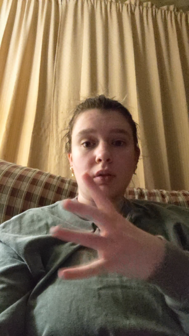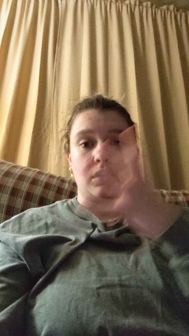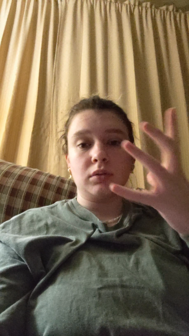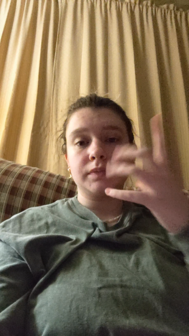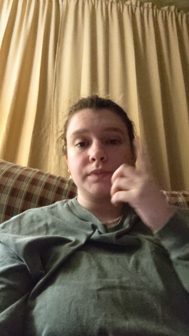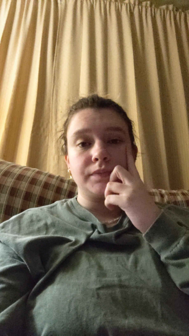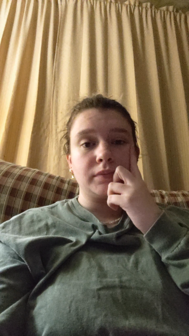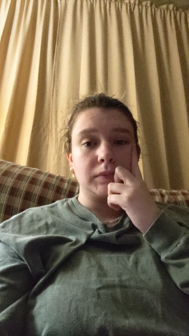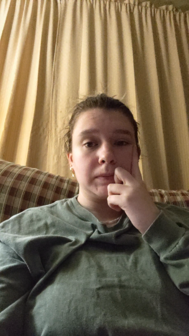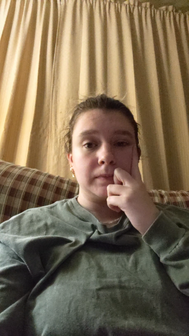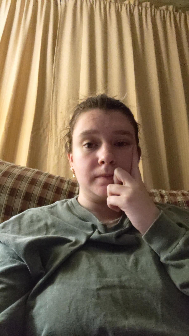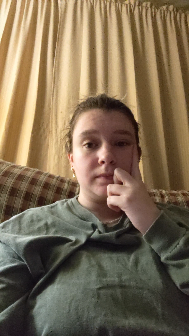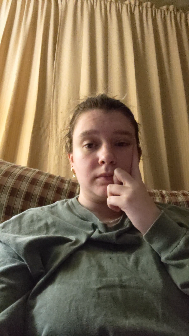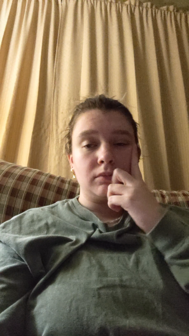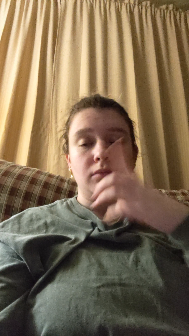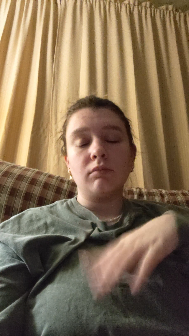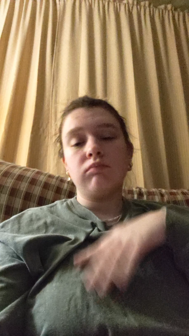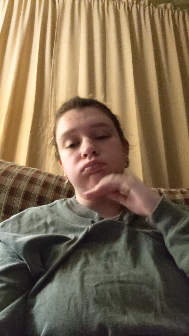full